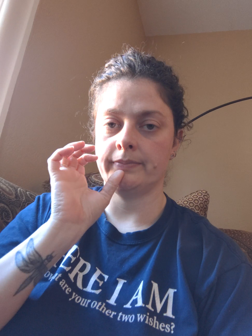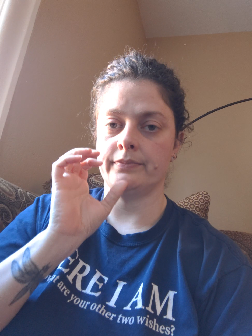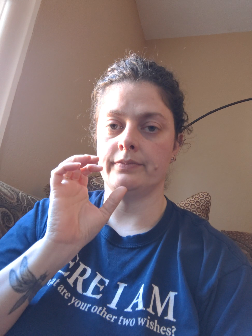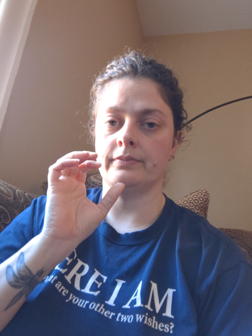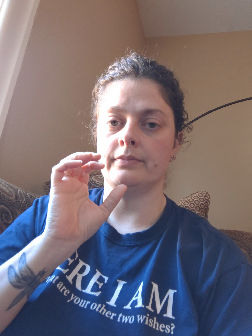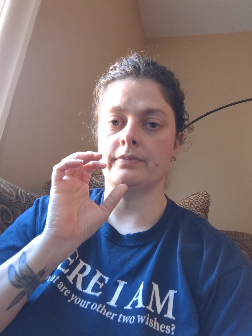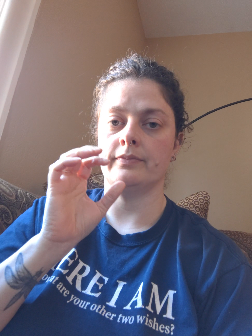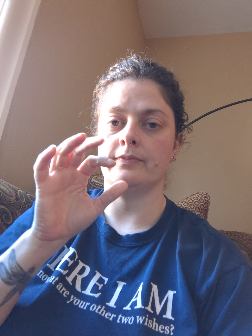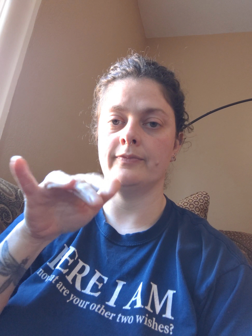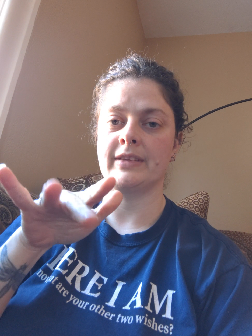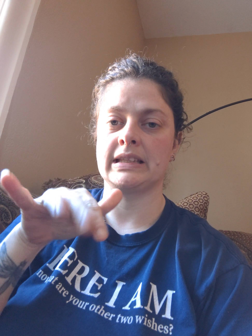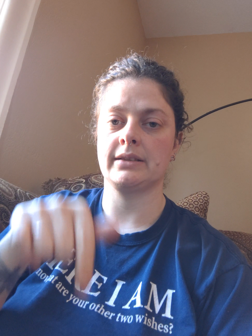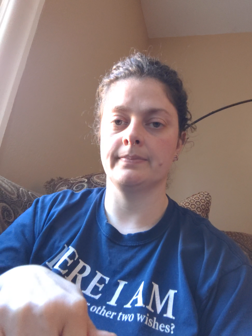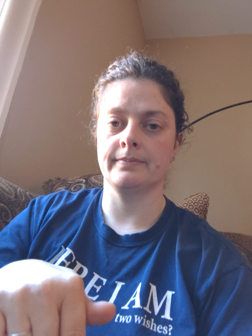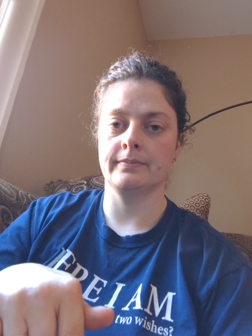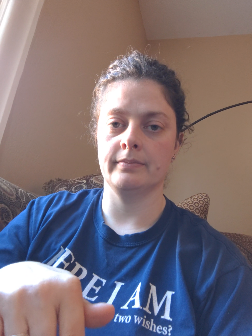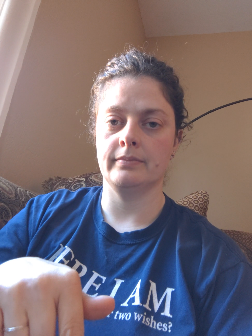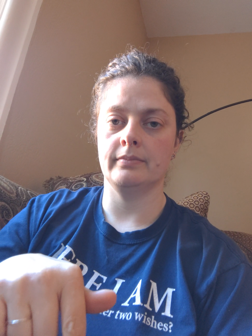feet